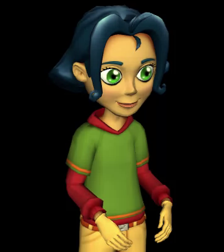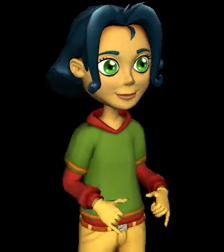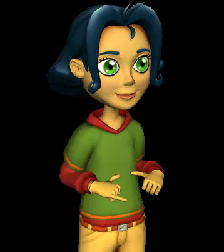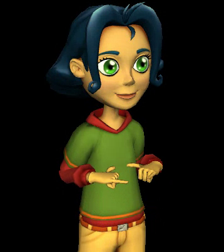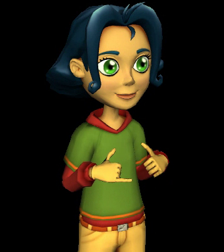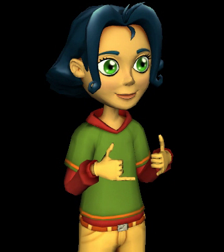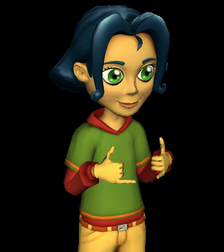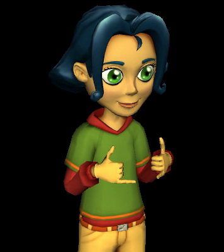شاب